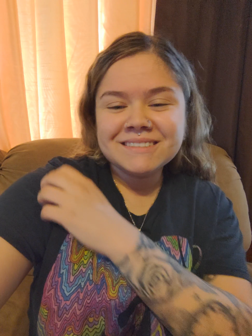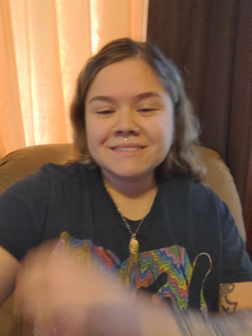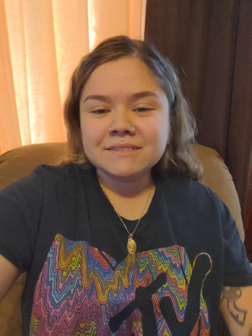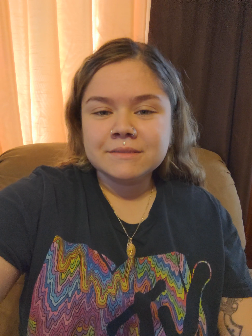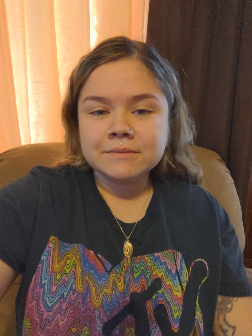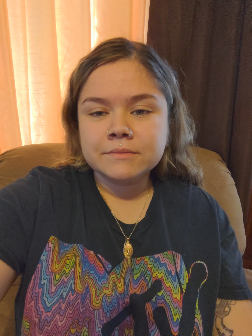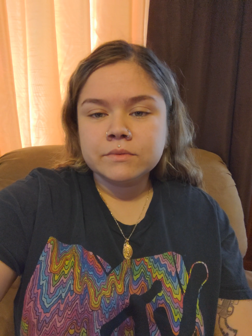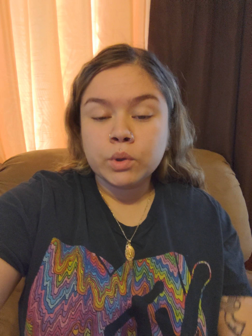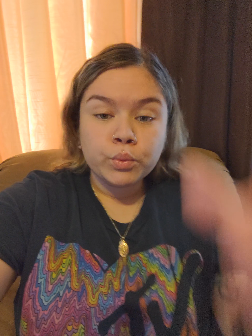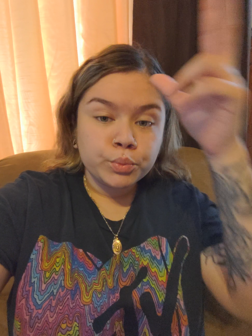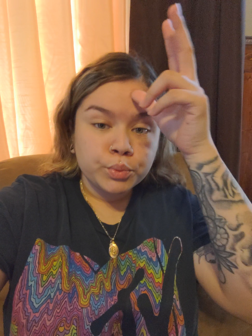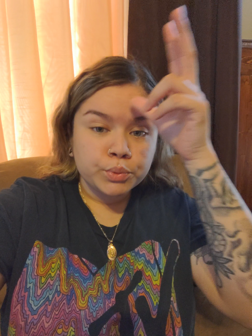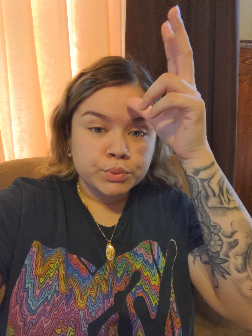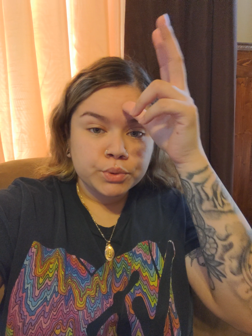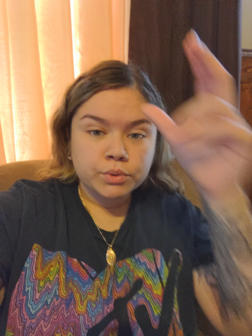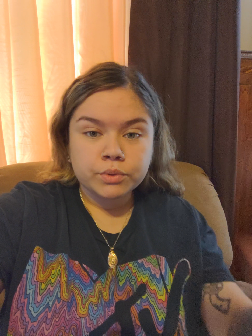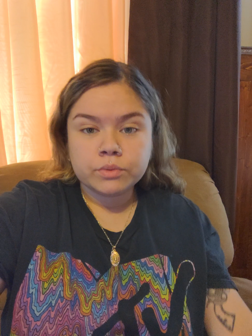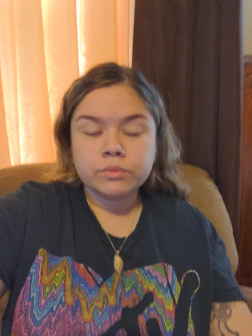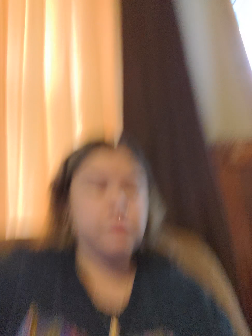rooster